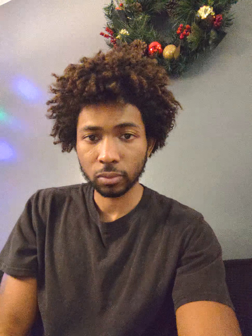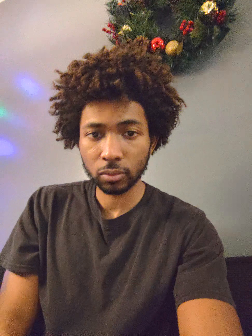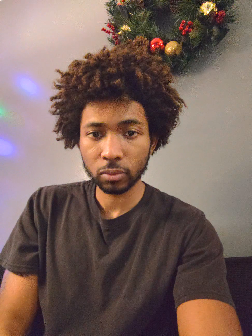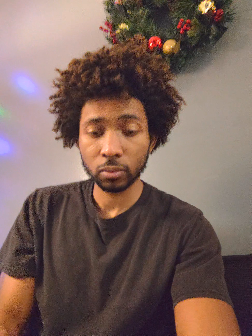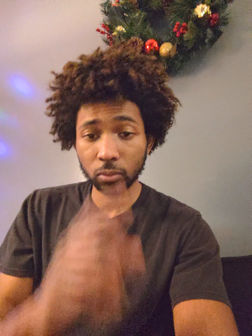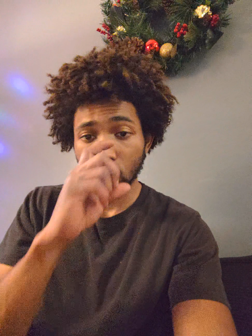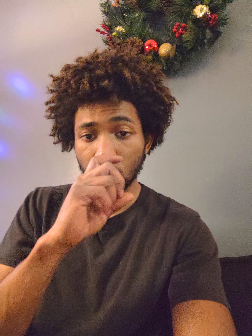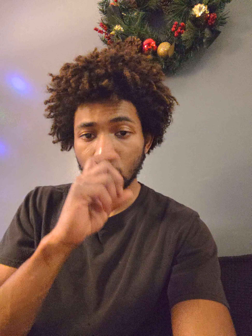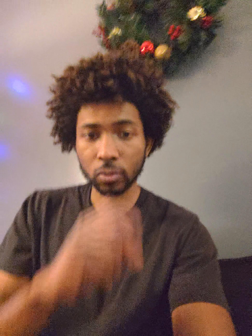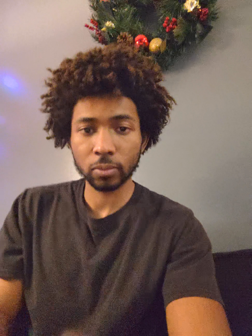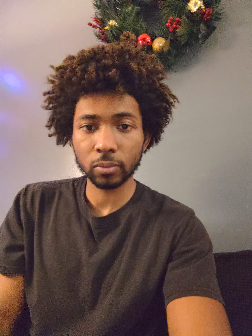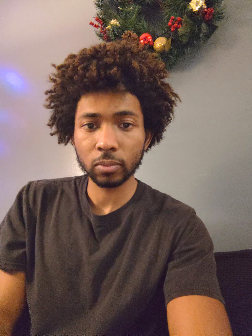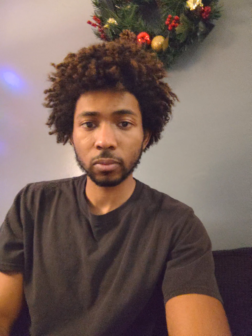doll